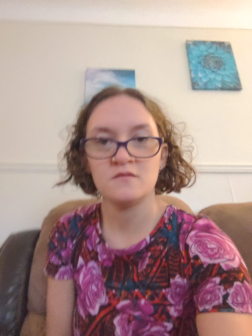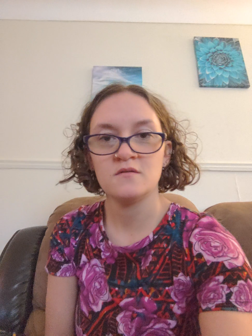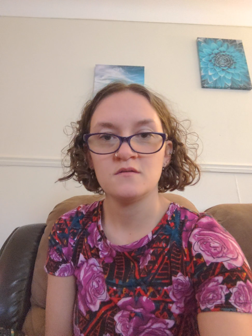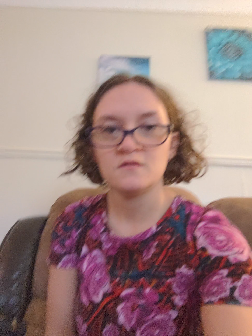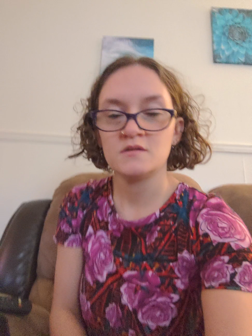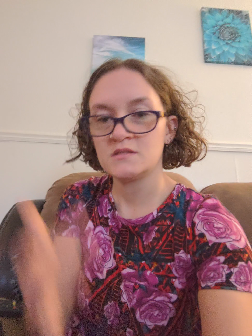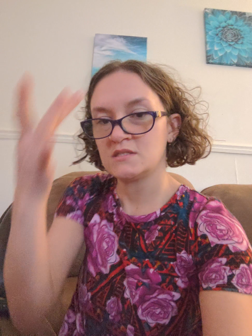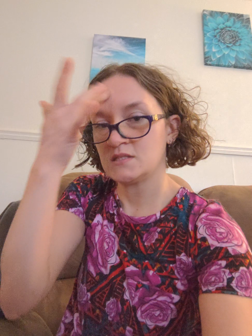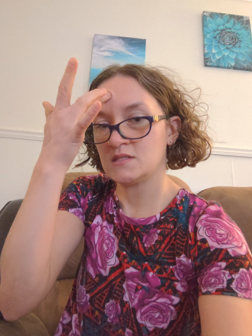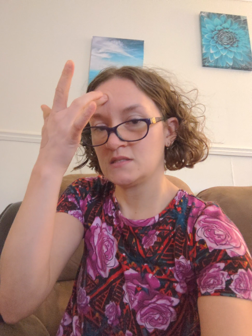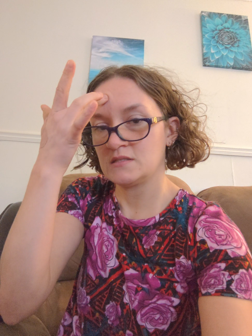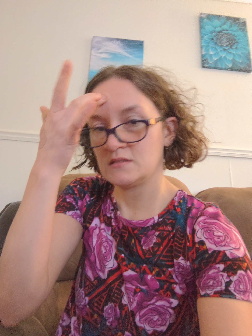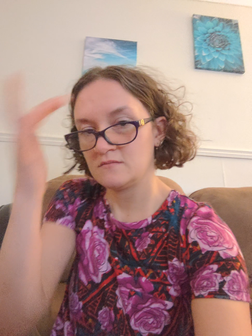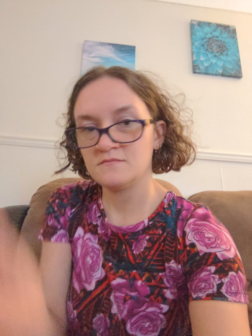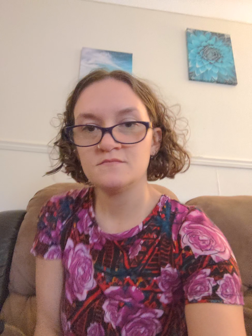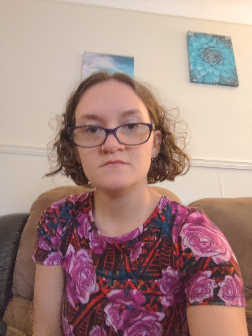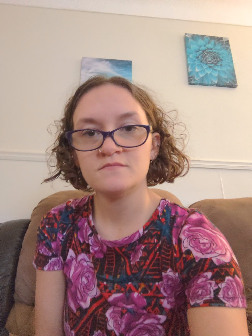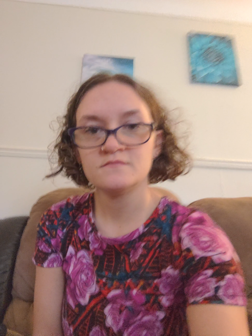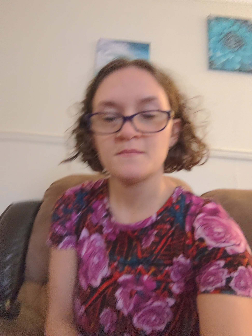sick